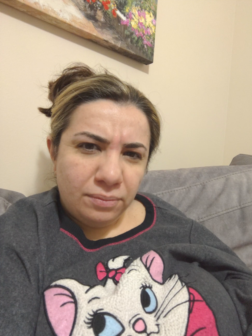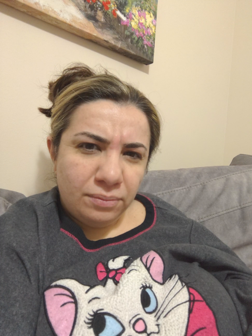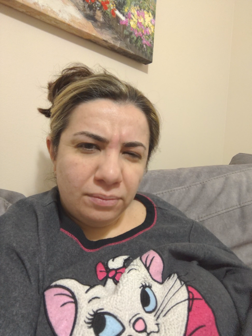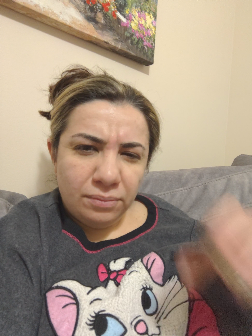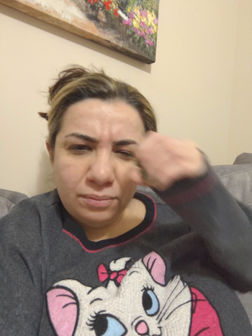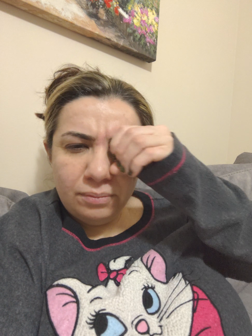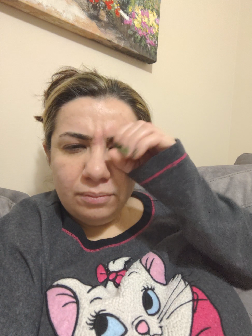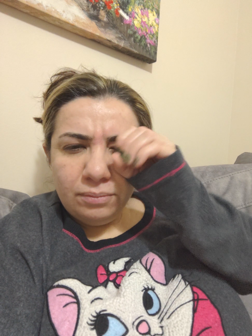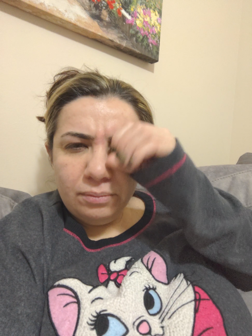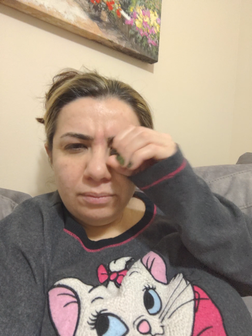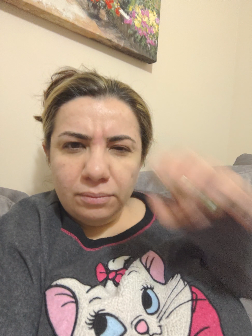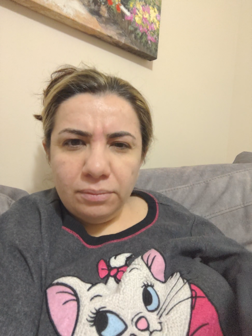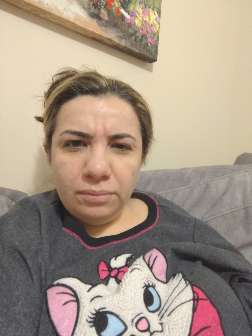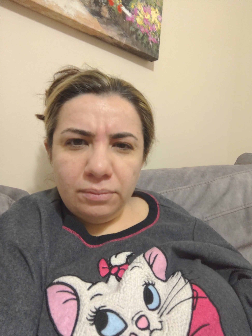owl